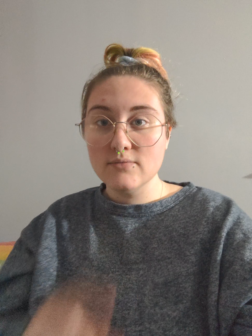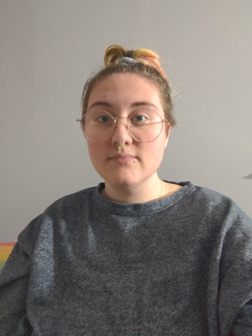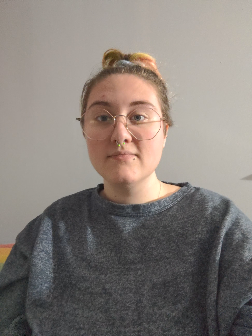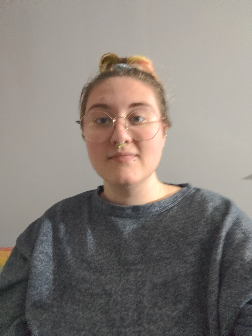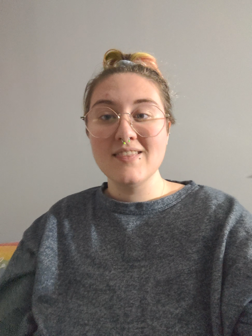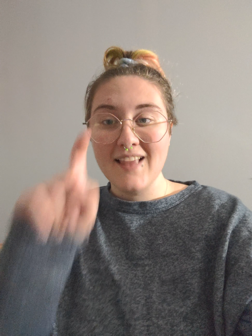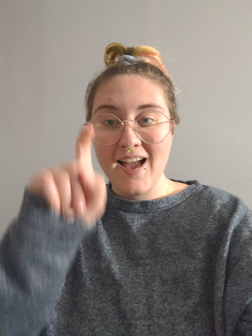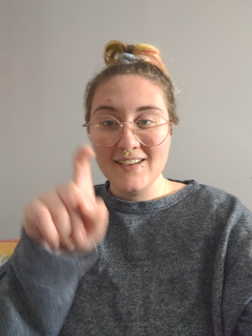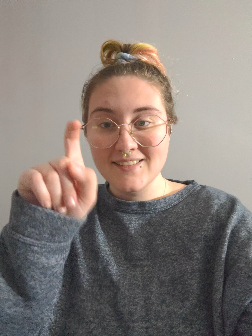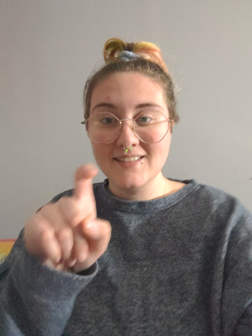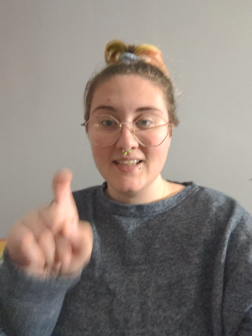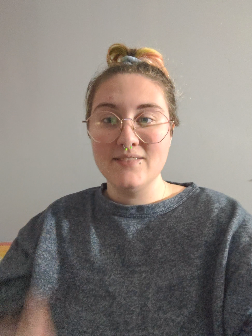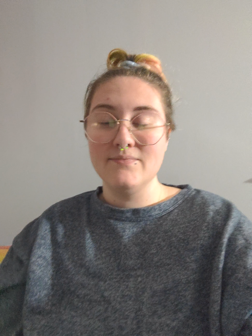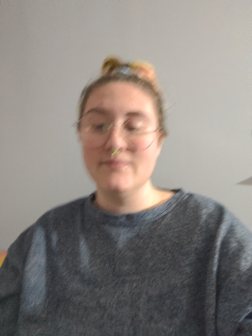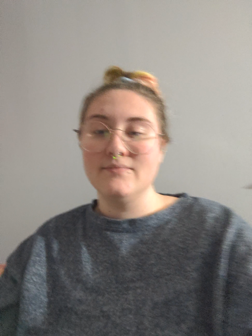closet